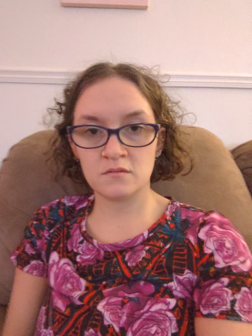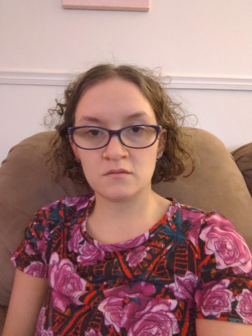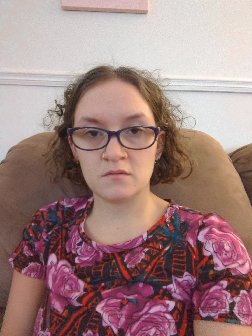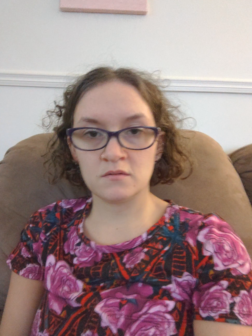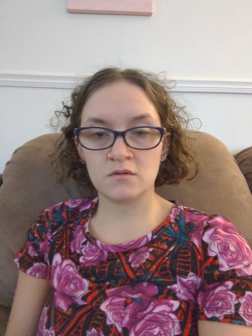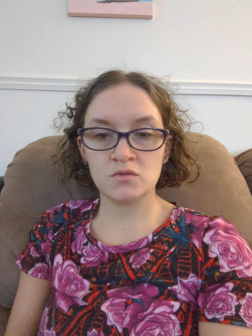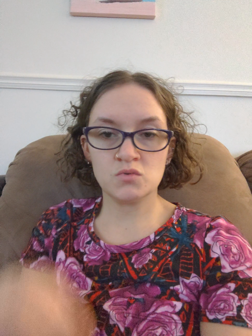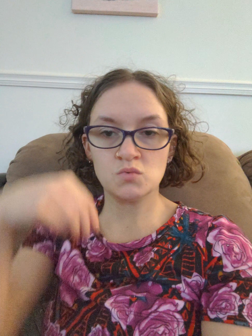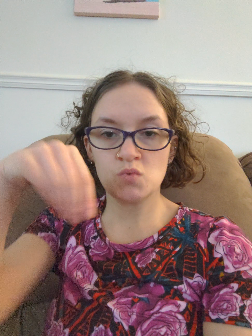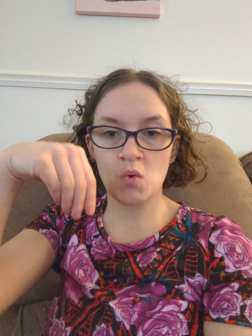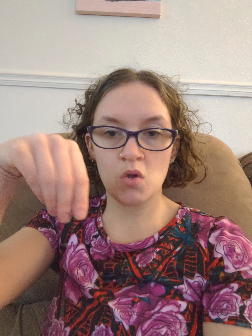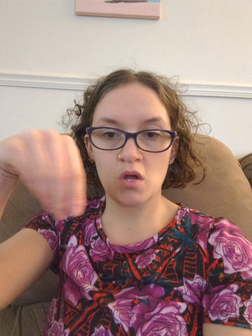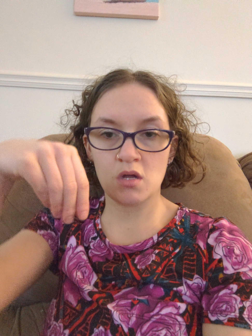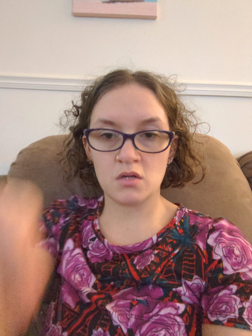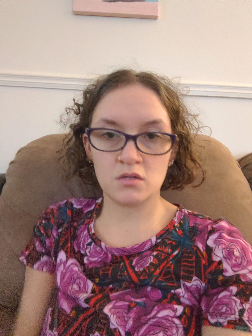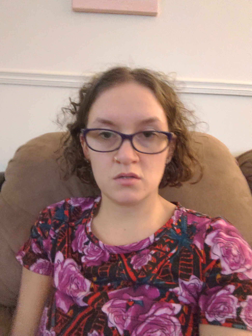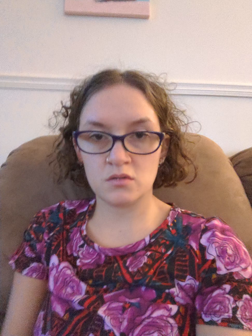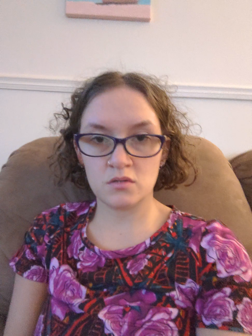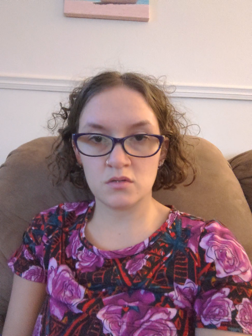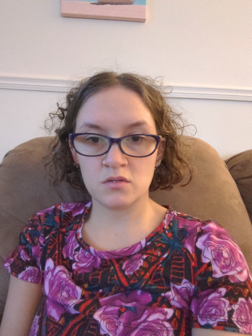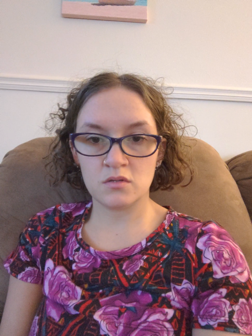store